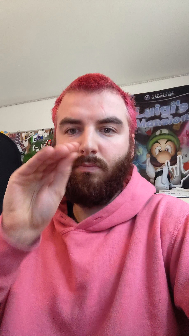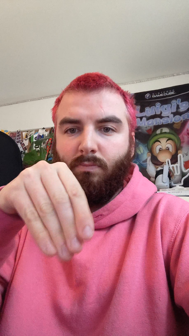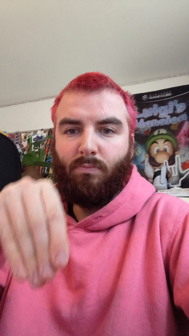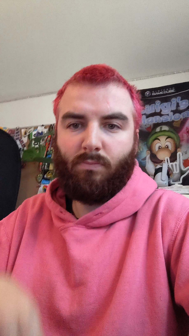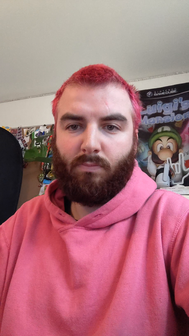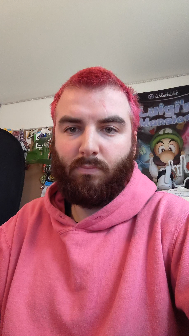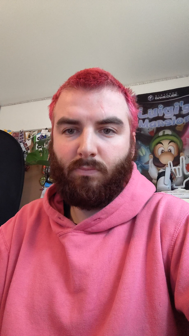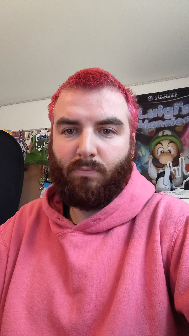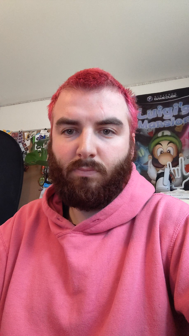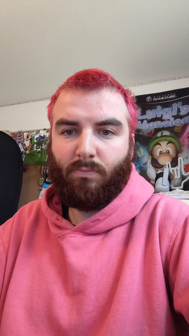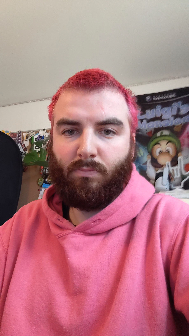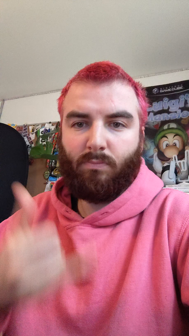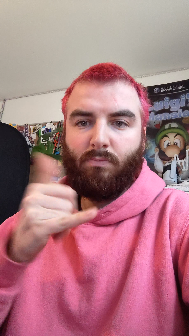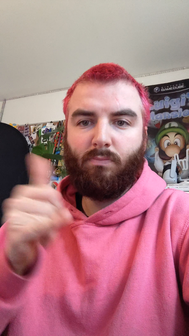play